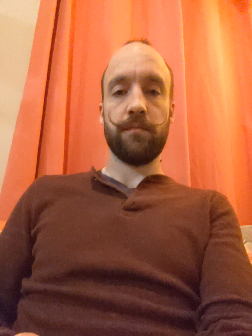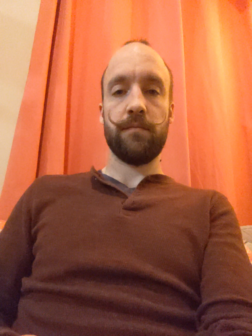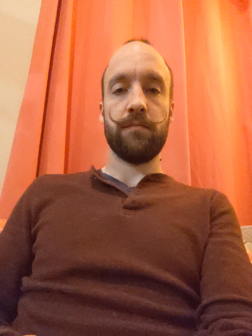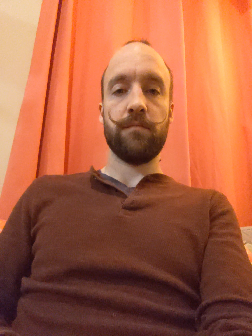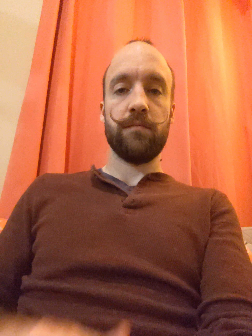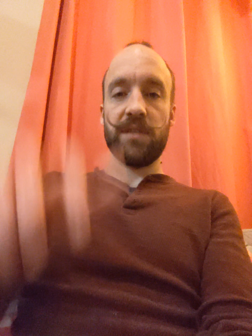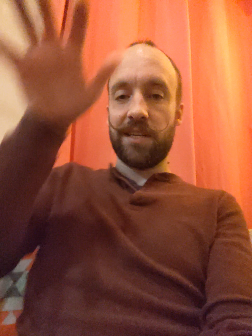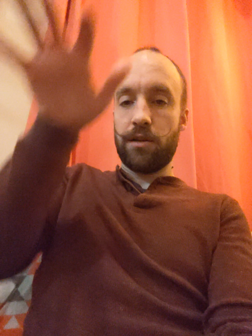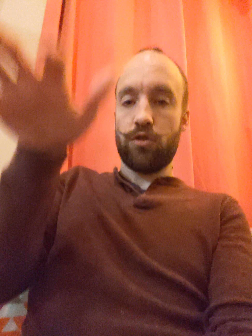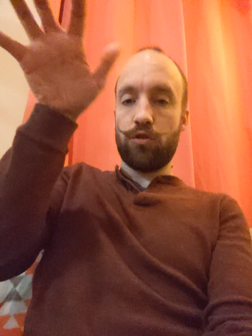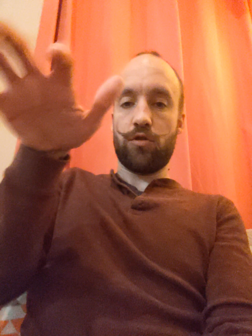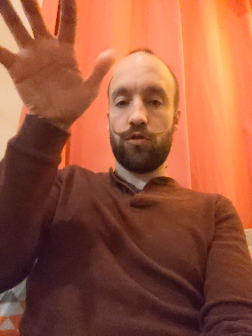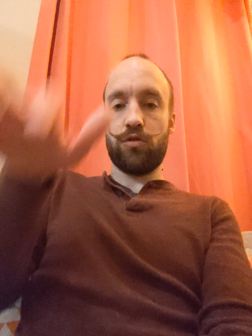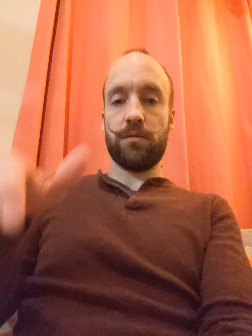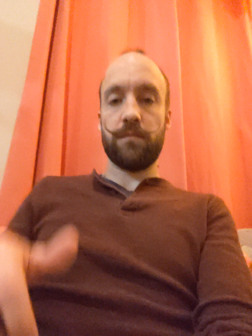alligator